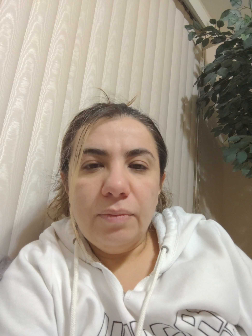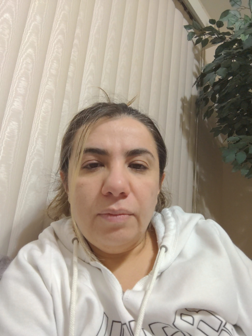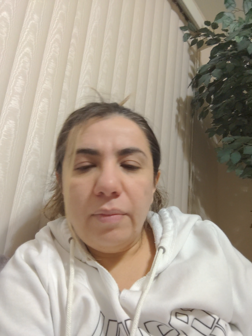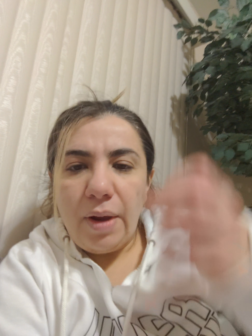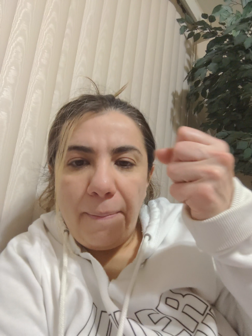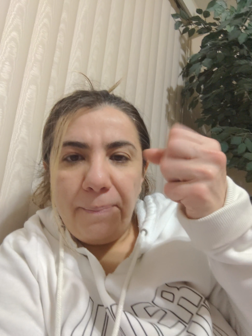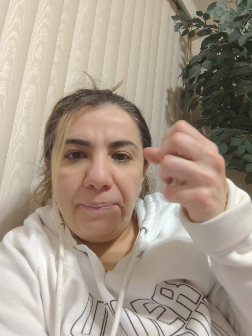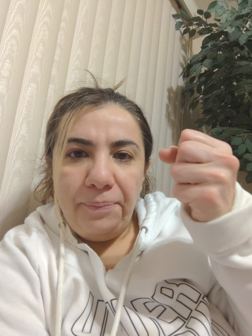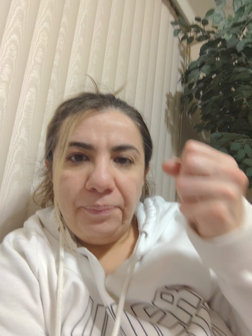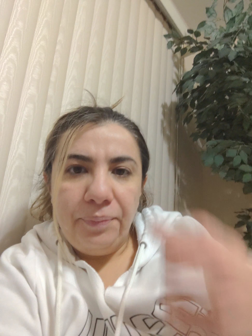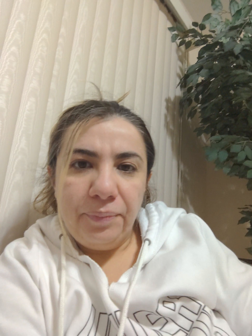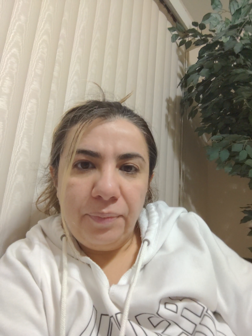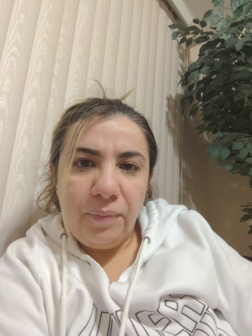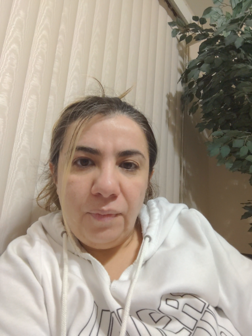milk